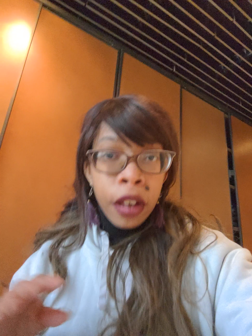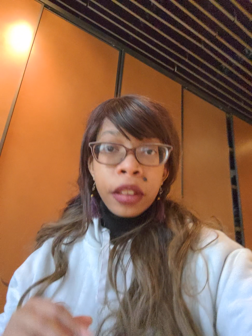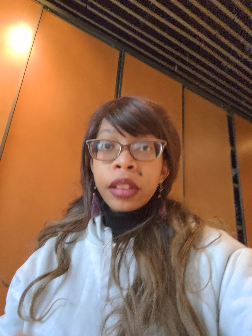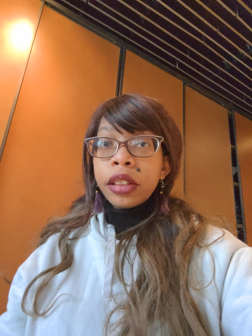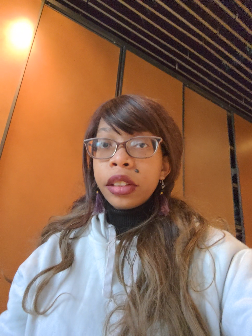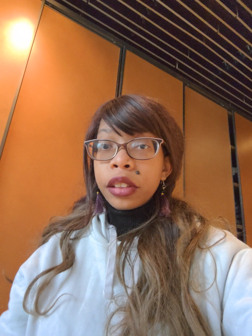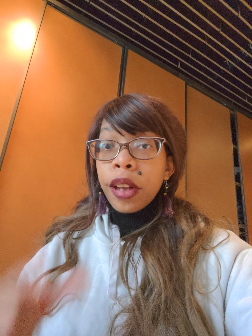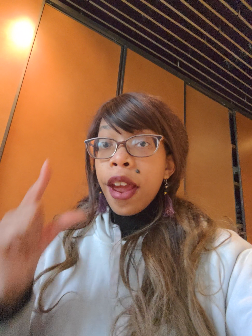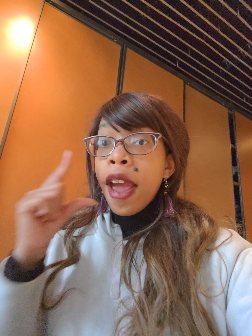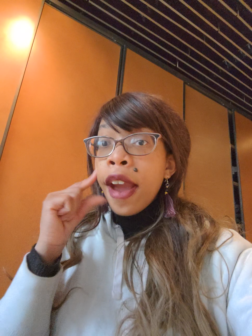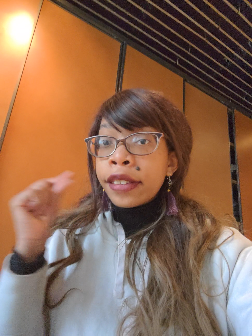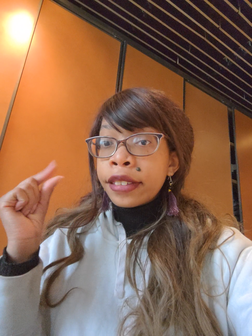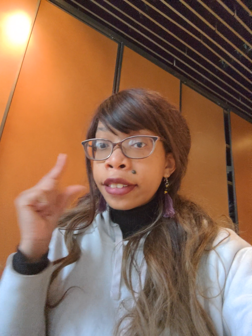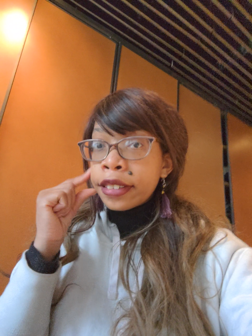cat